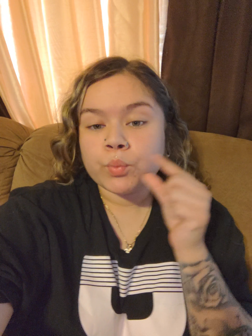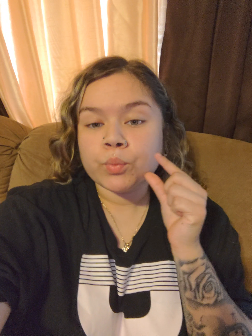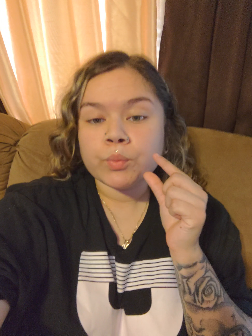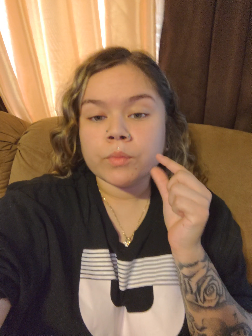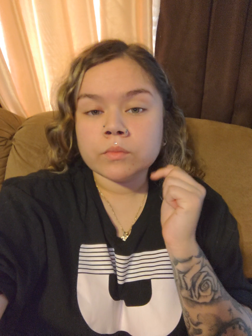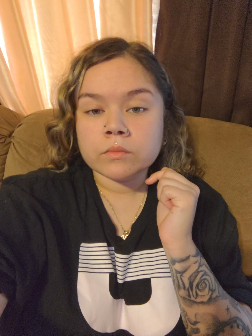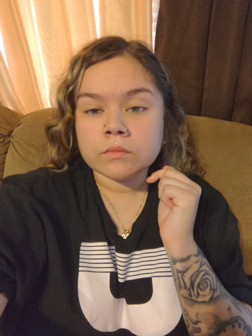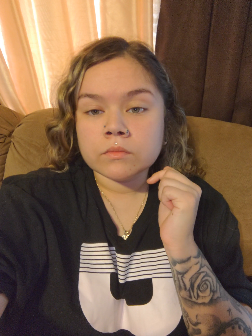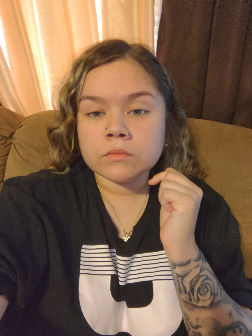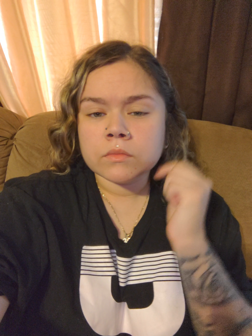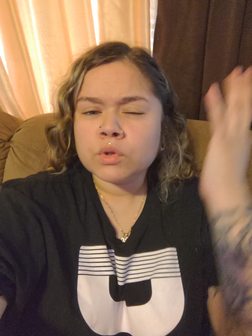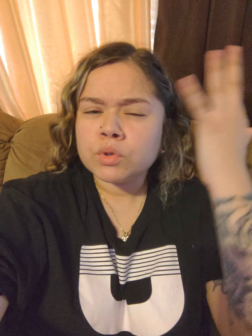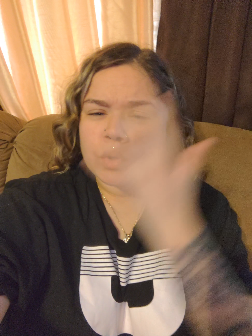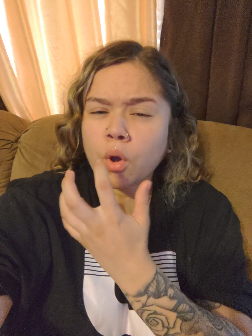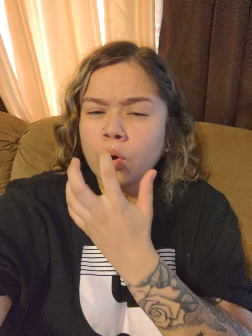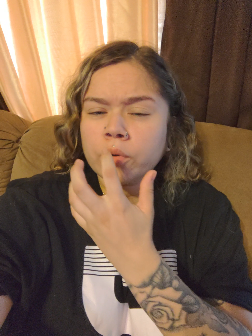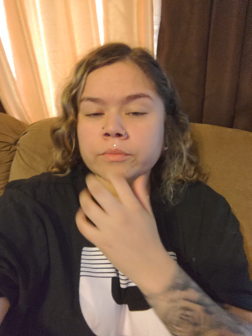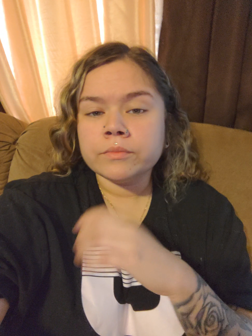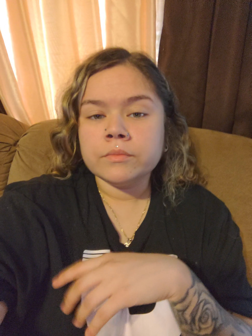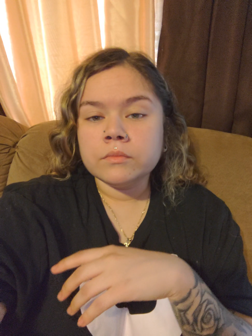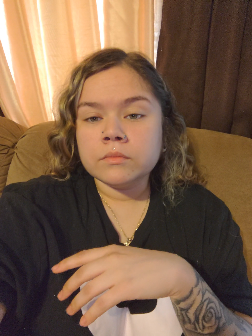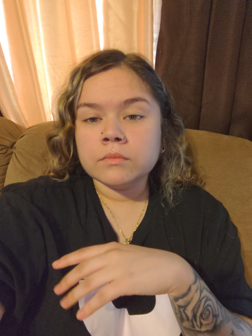dark